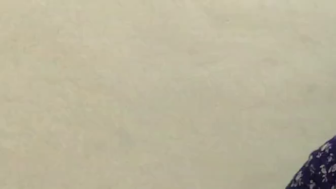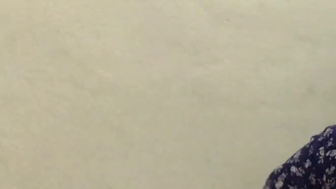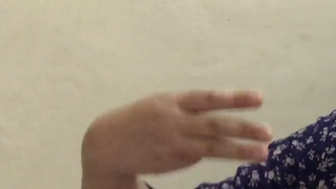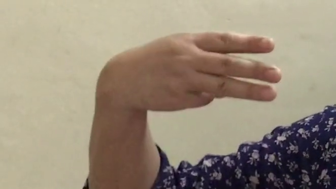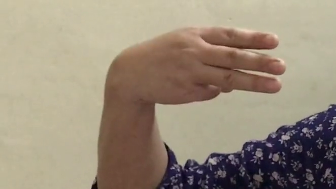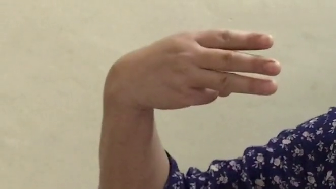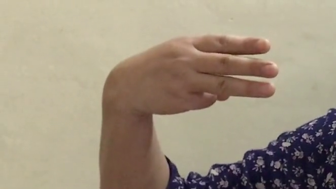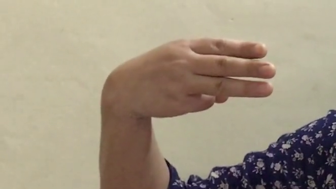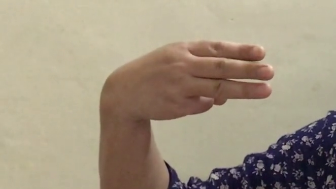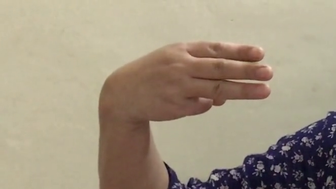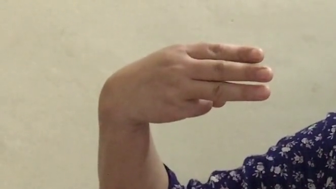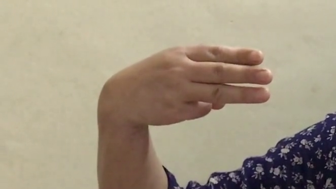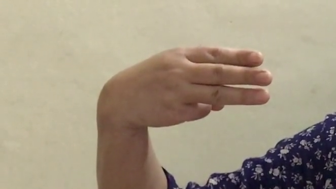घ